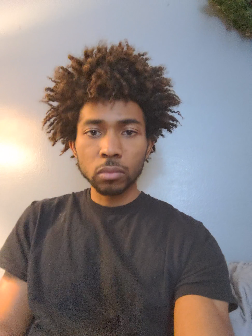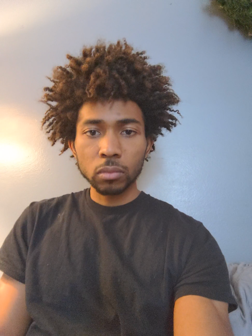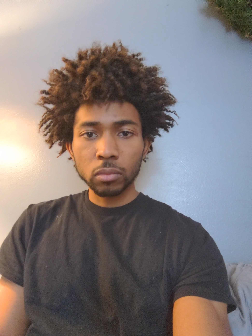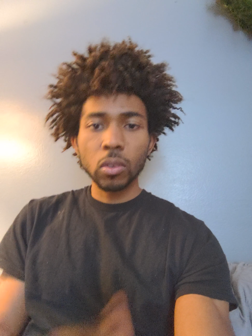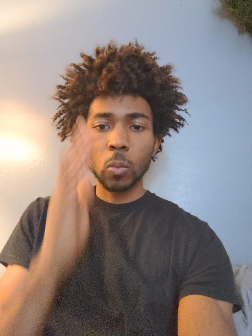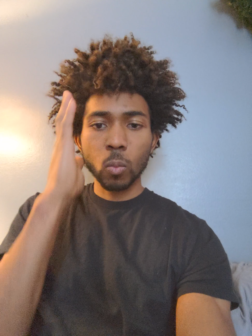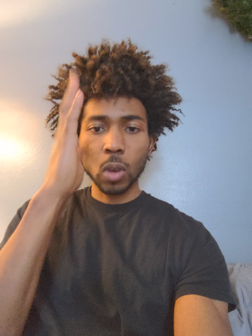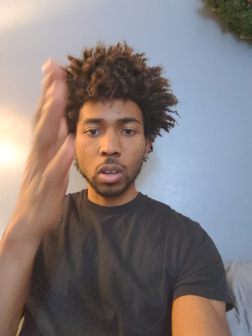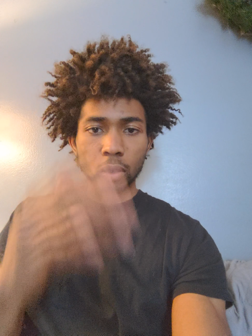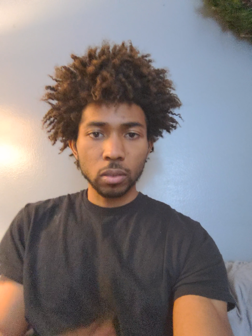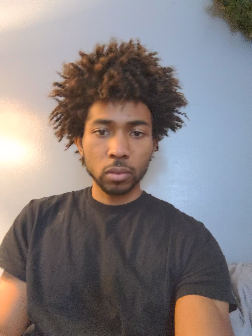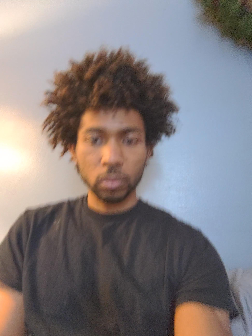will